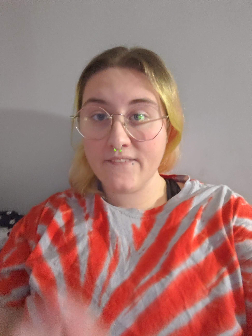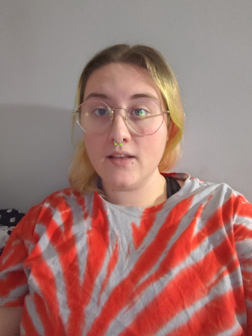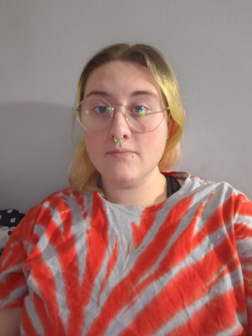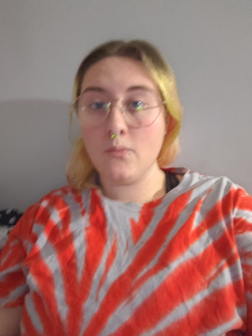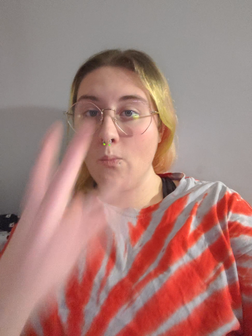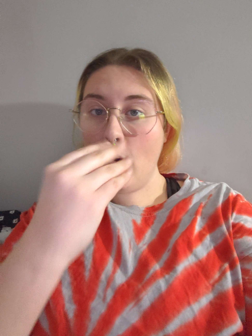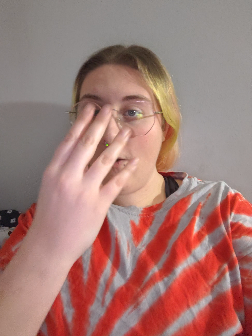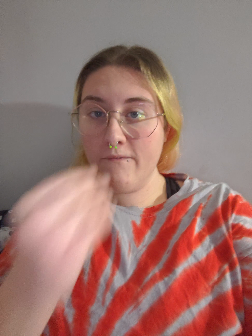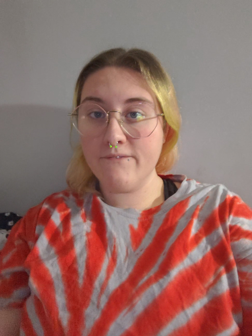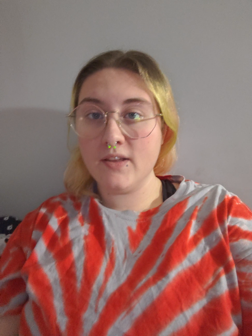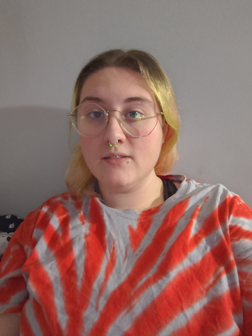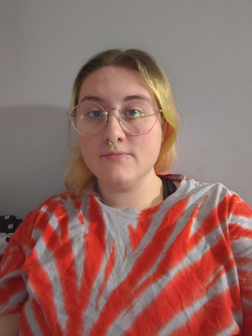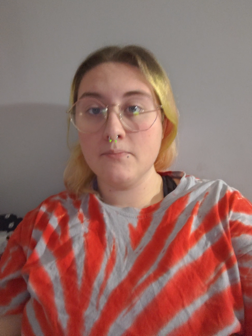wolf